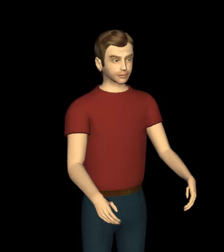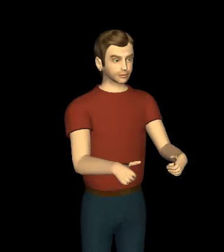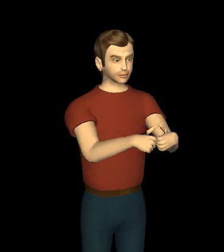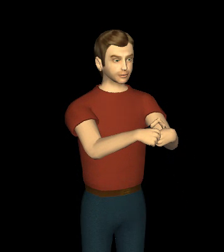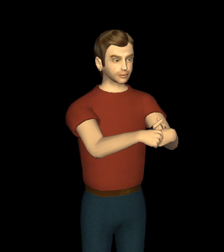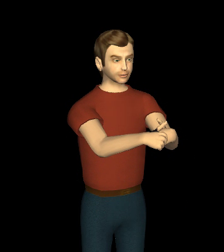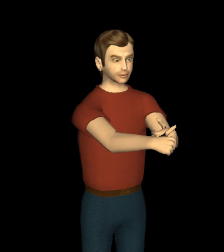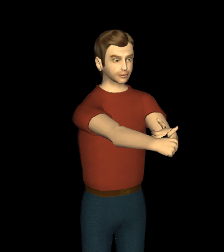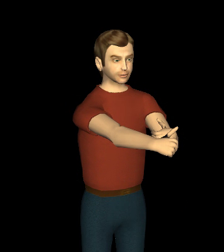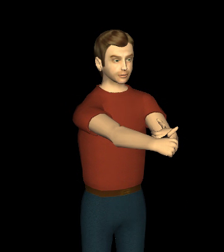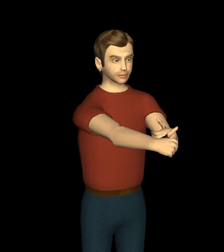مسافة